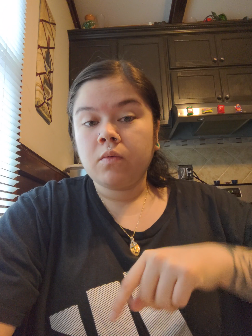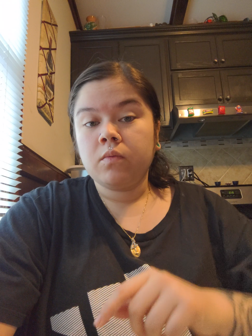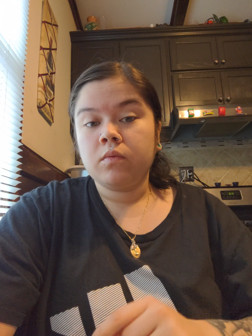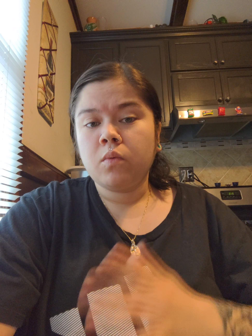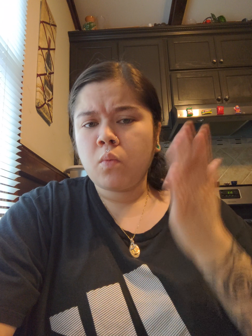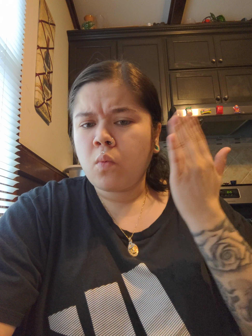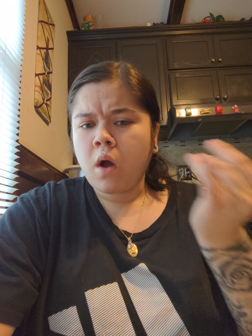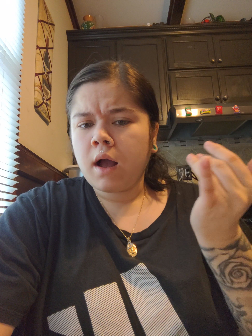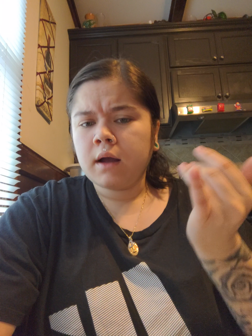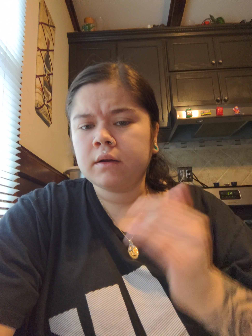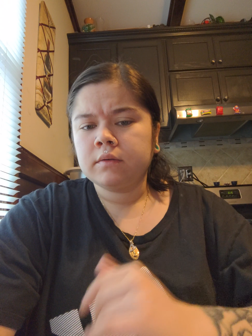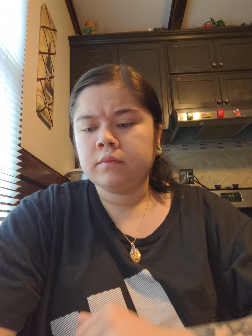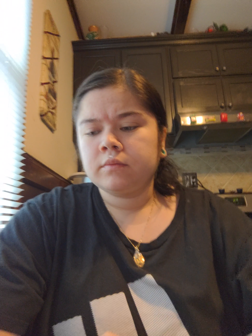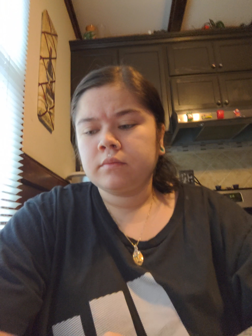why